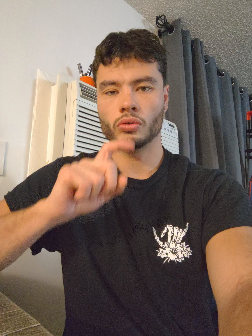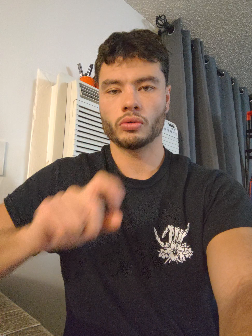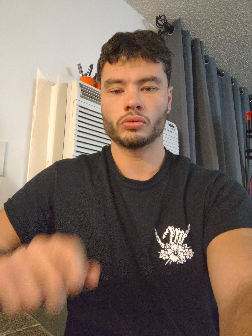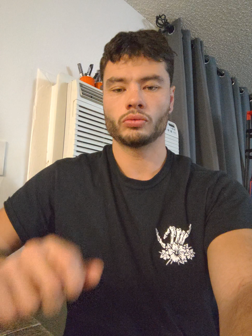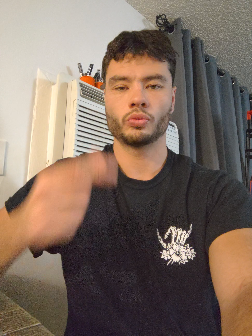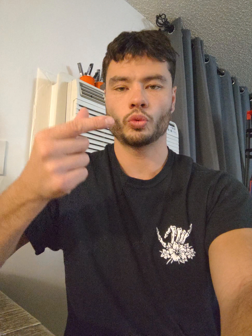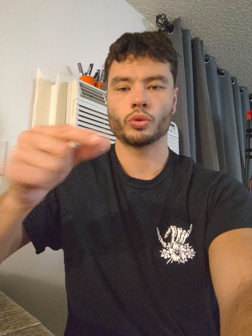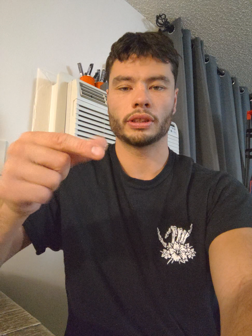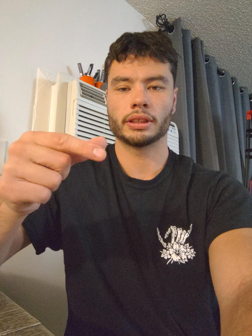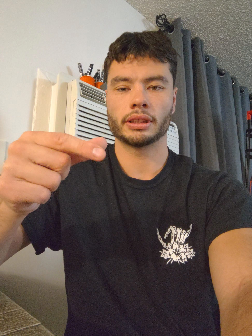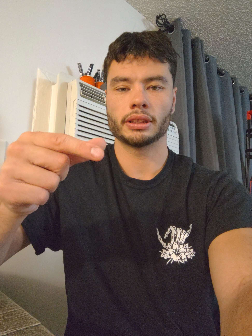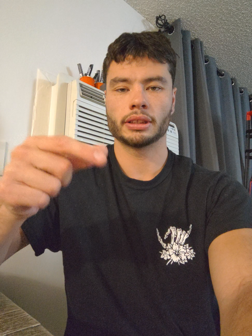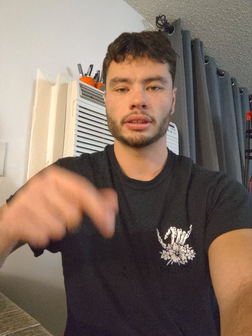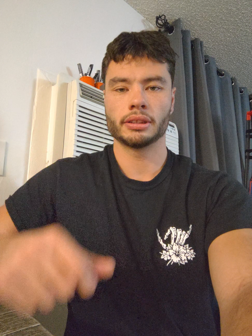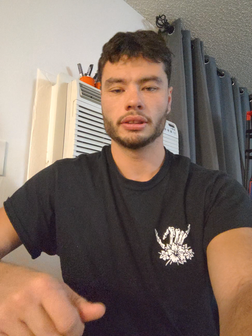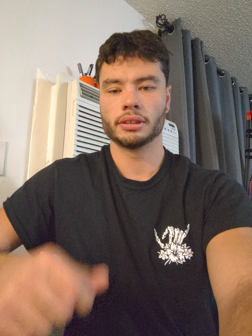green